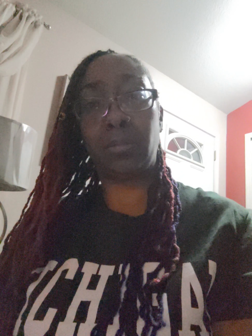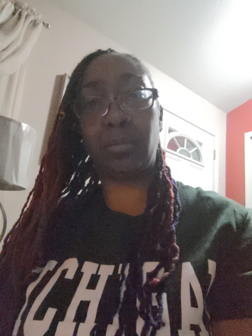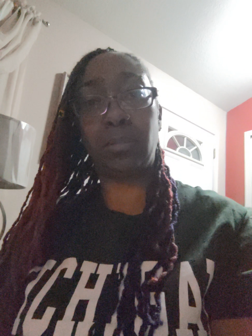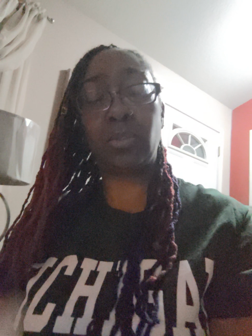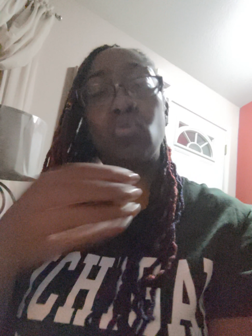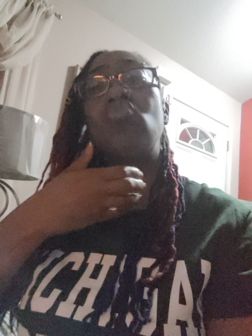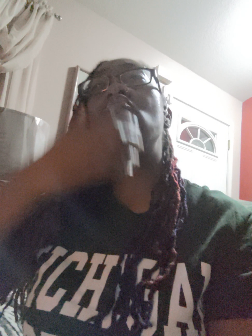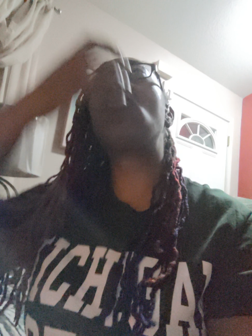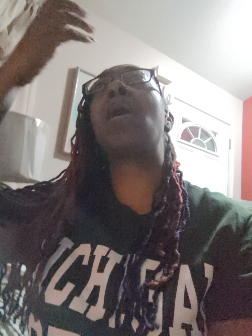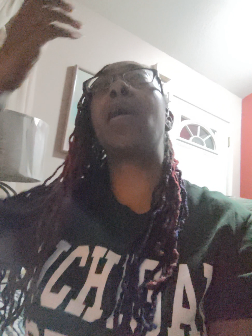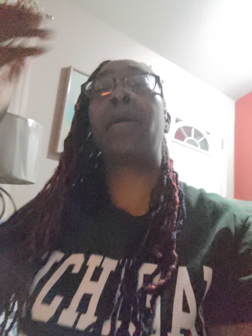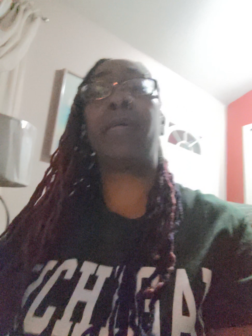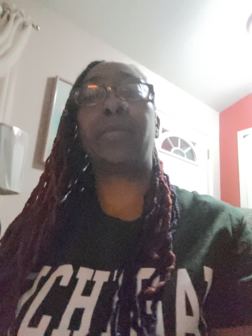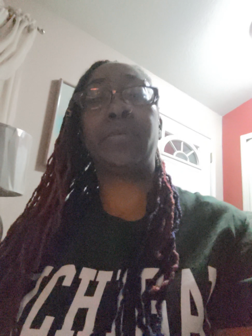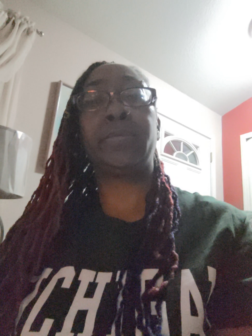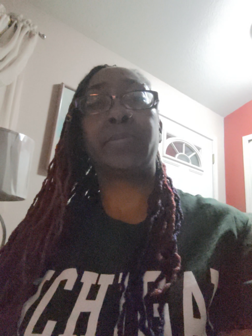giraffe